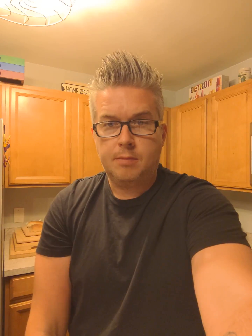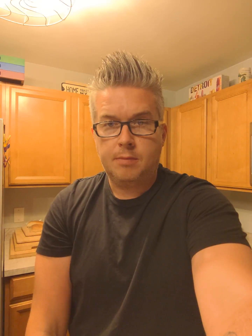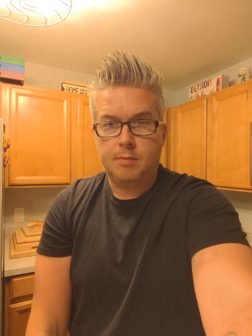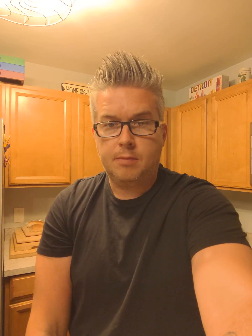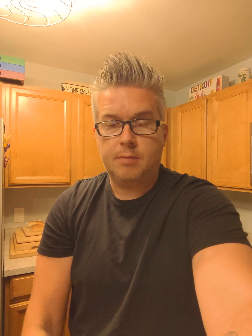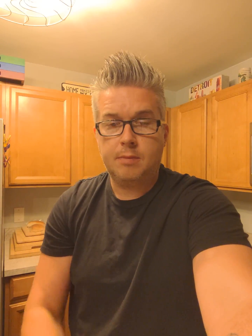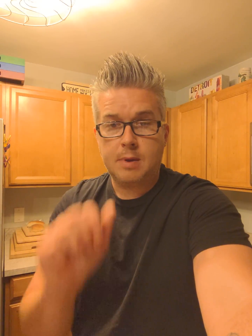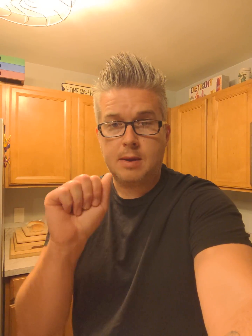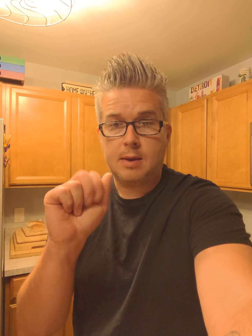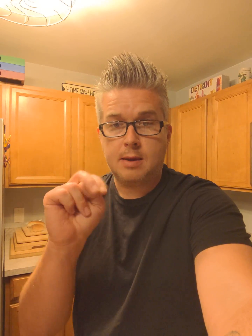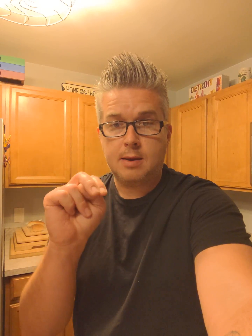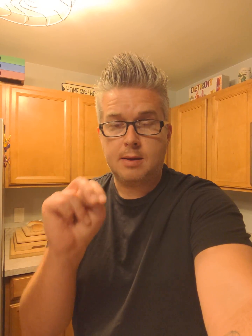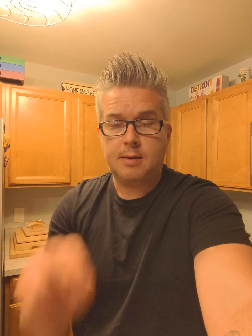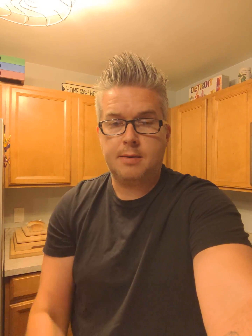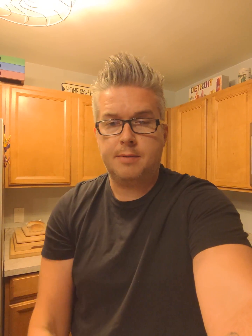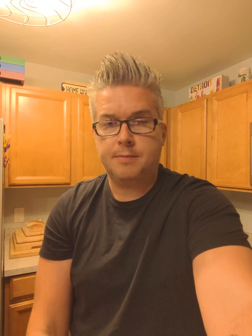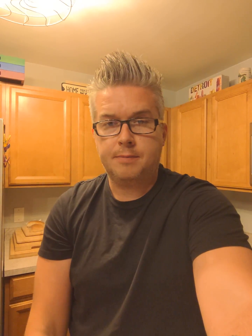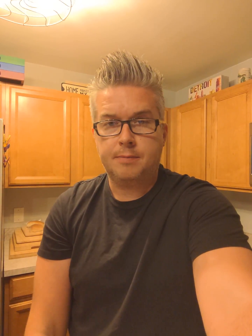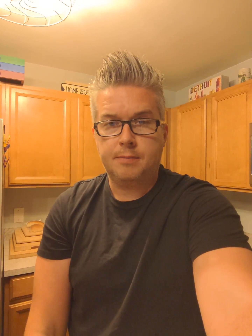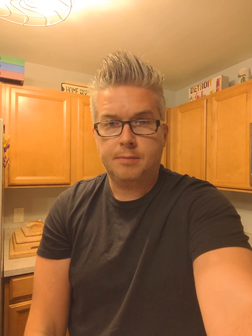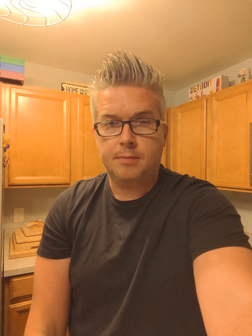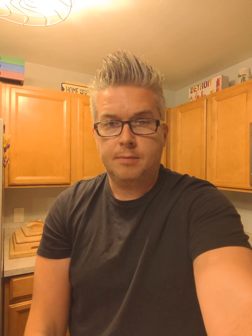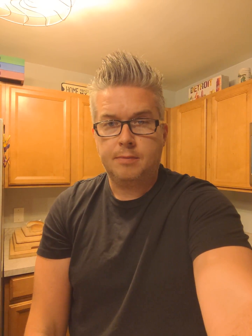an